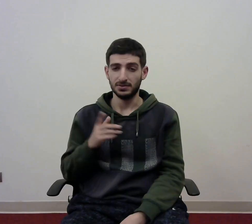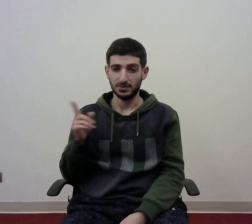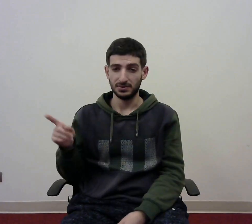onun